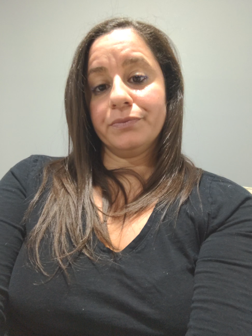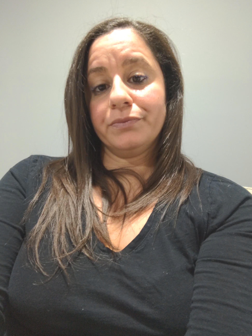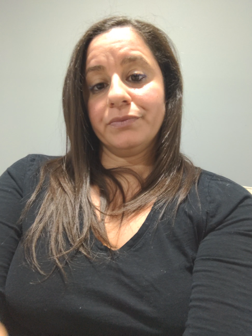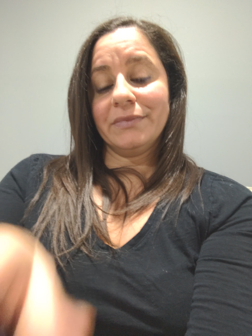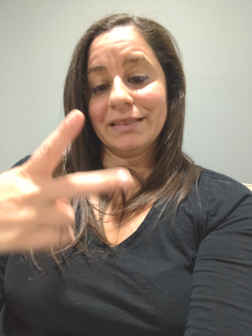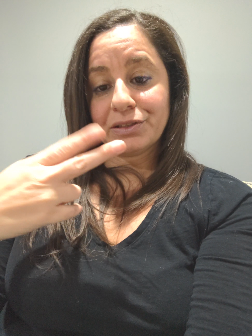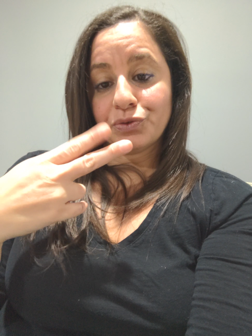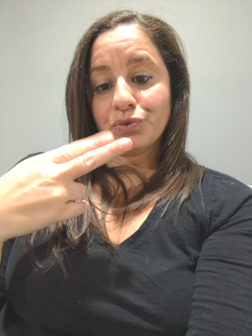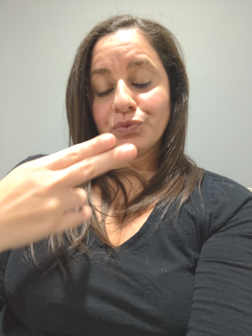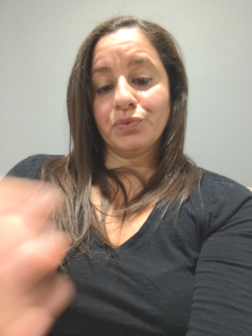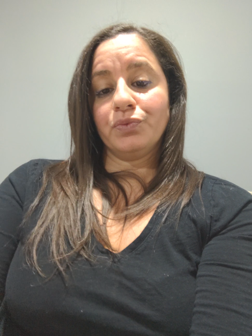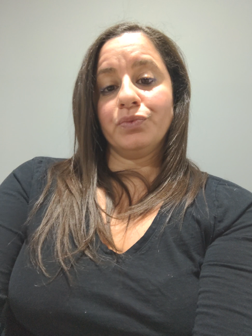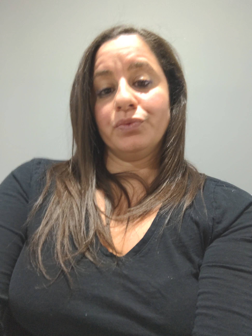scissors